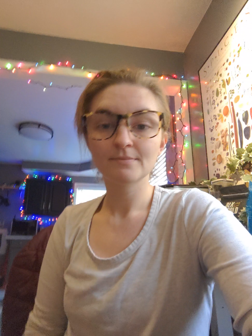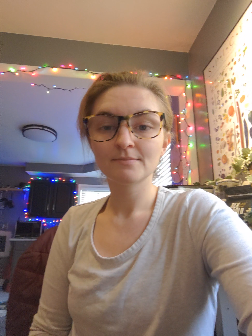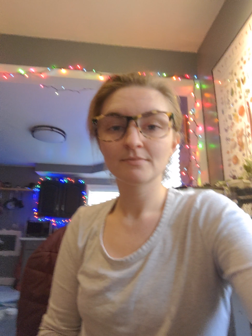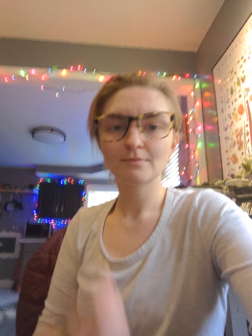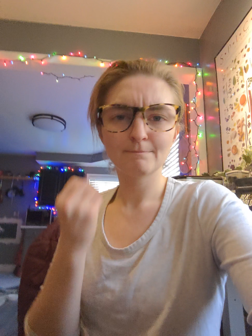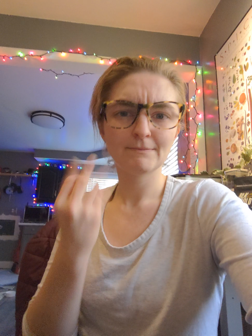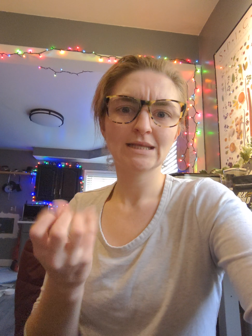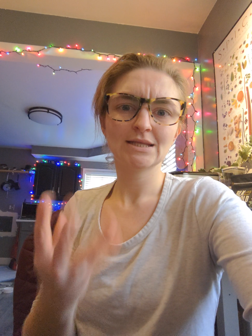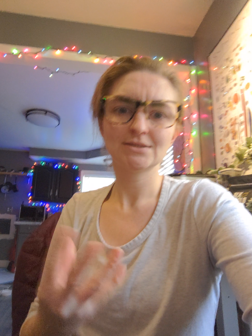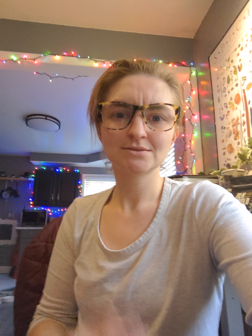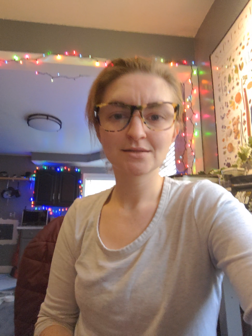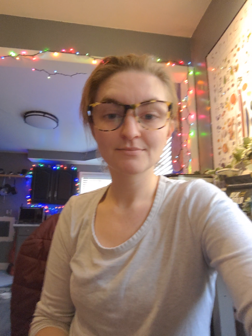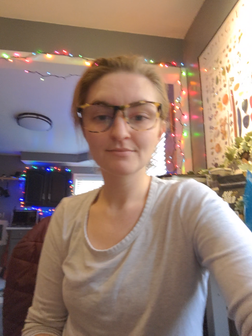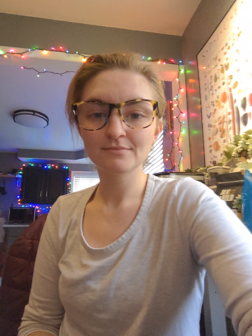many